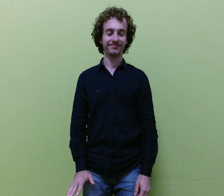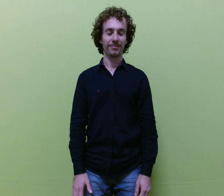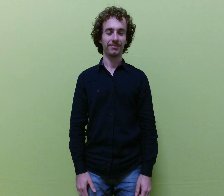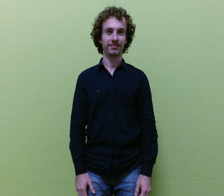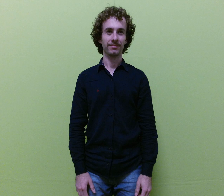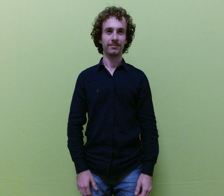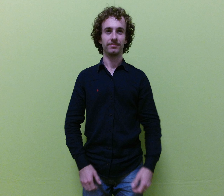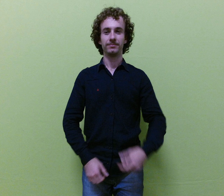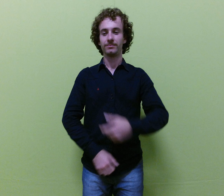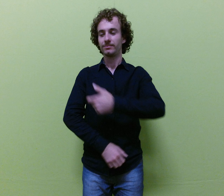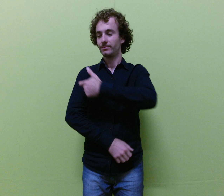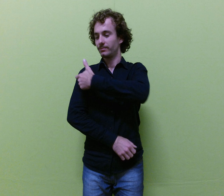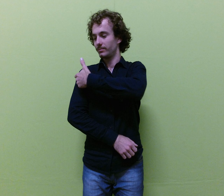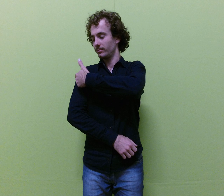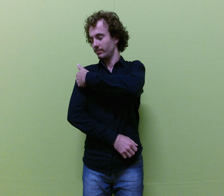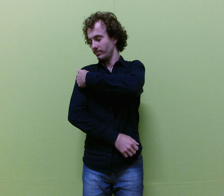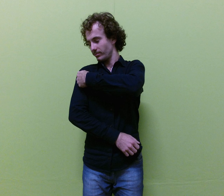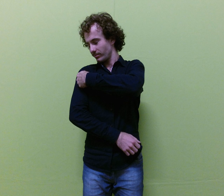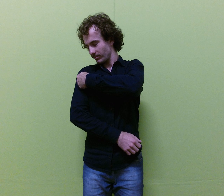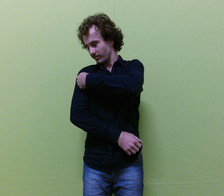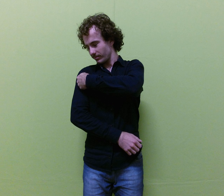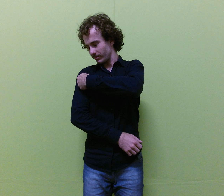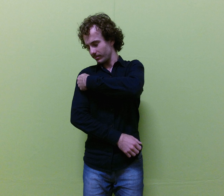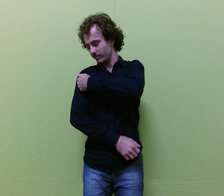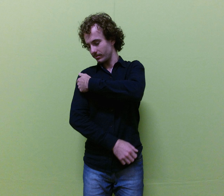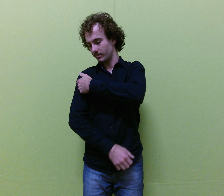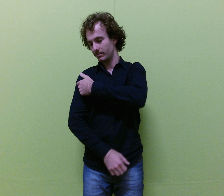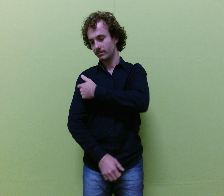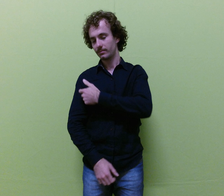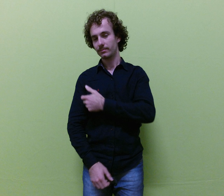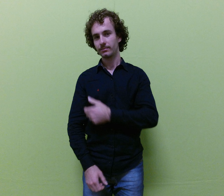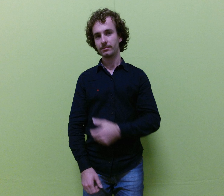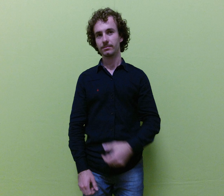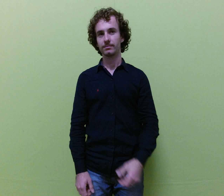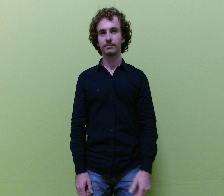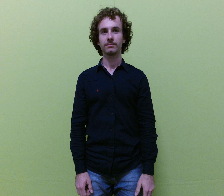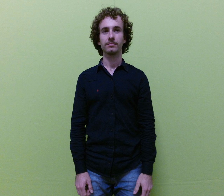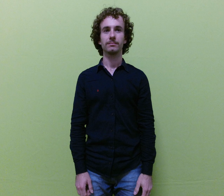vacina